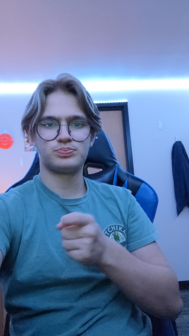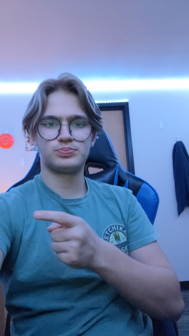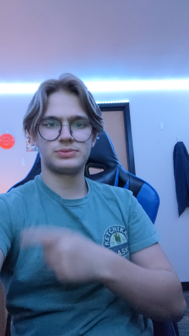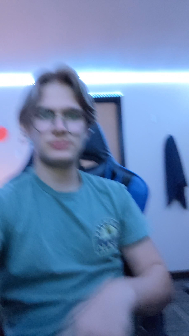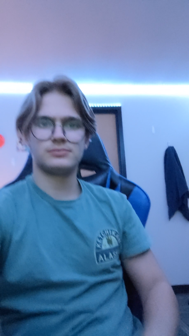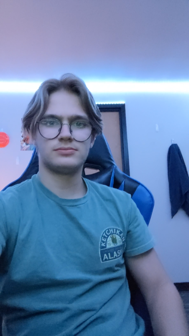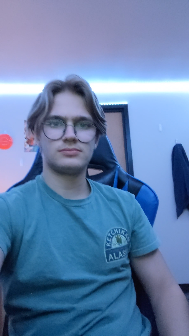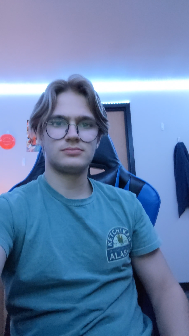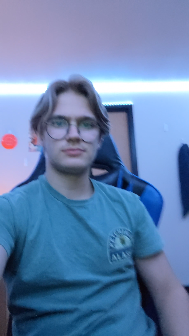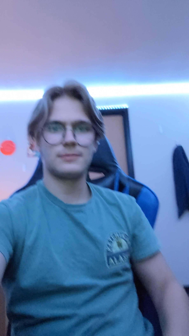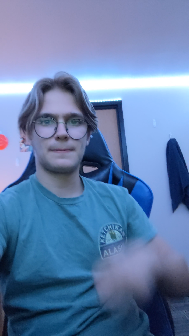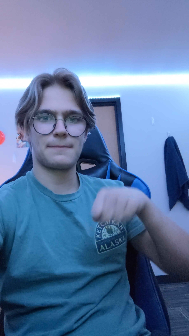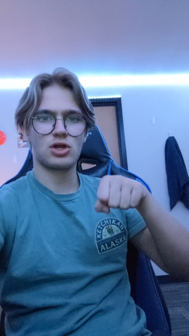motorcycle